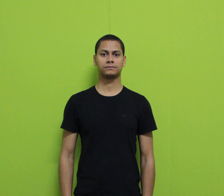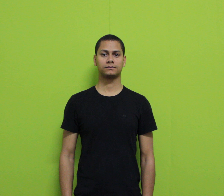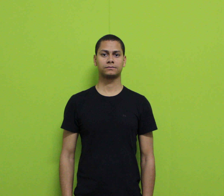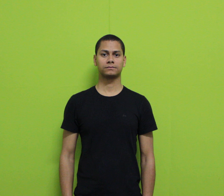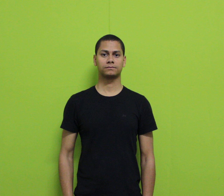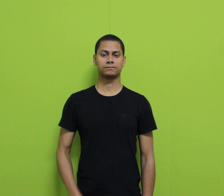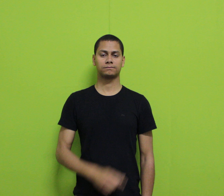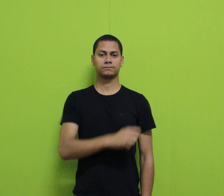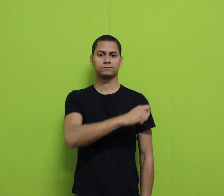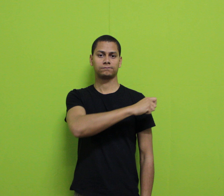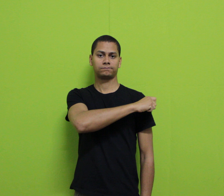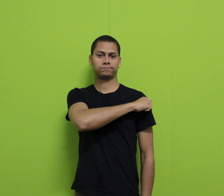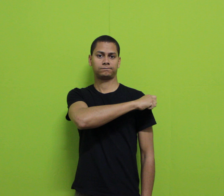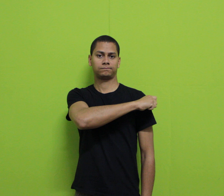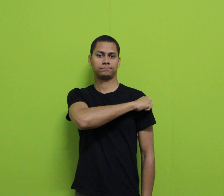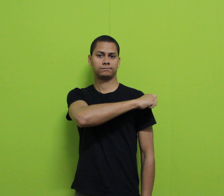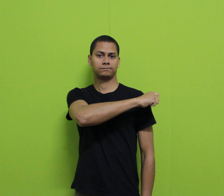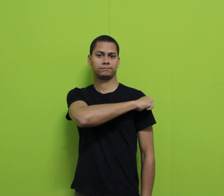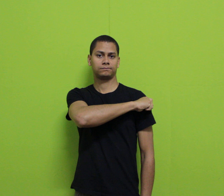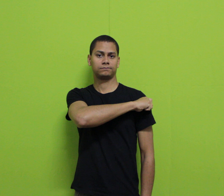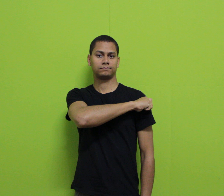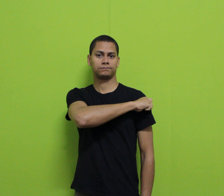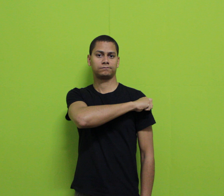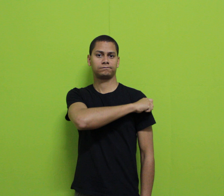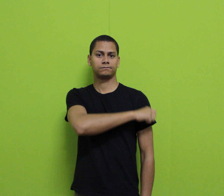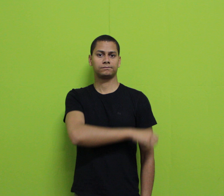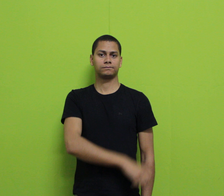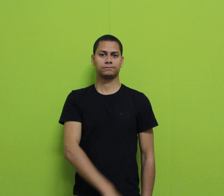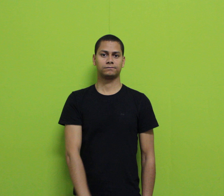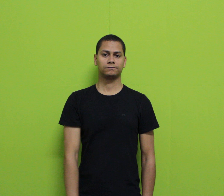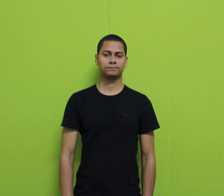aluno